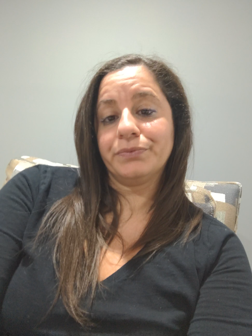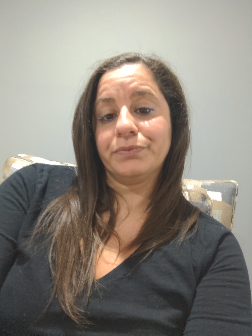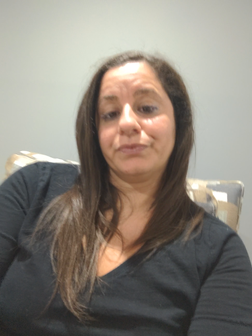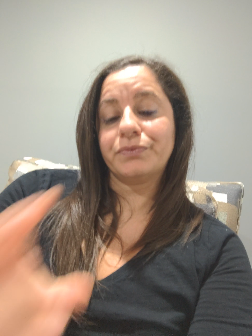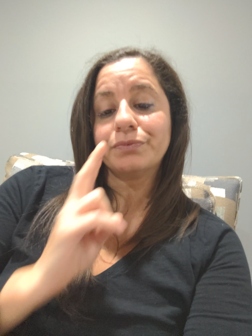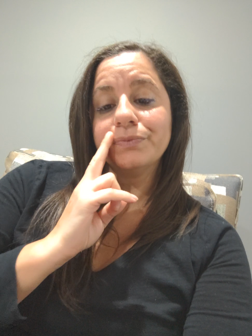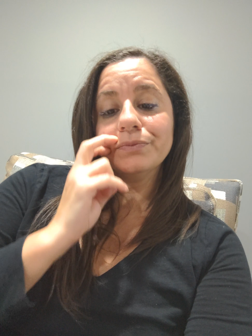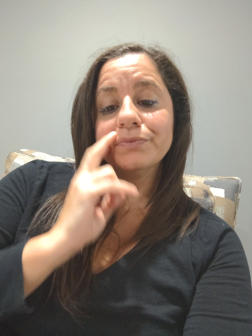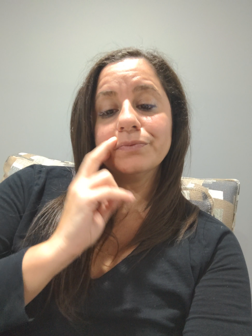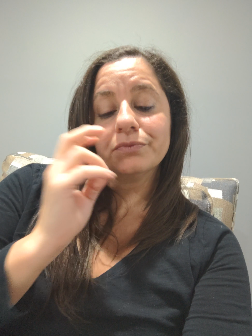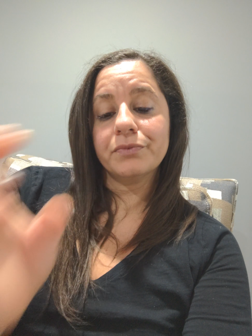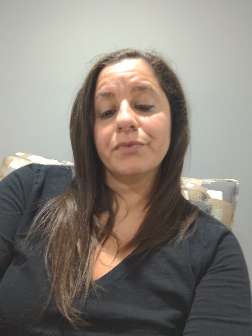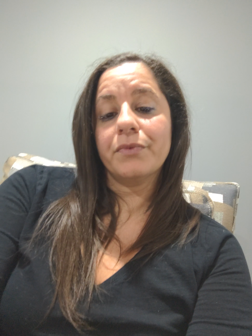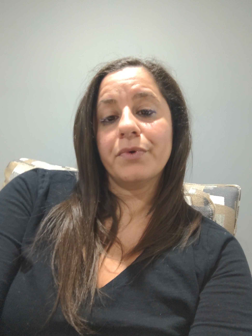gum